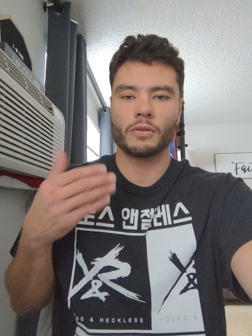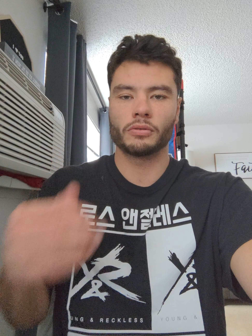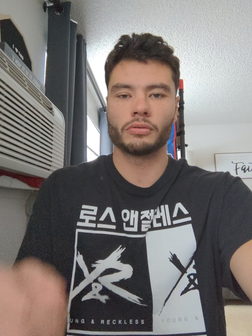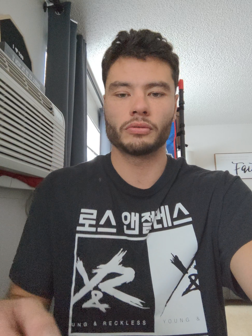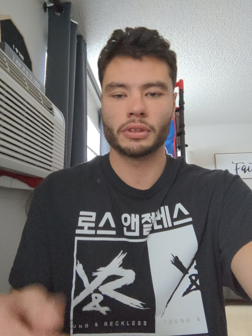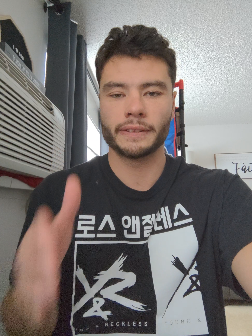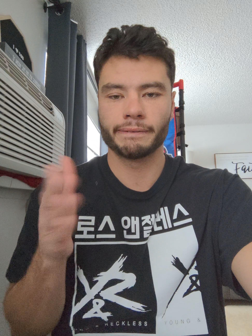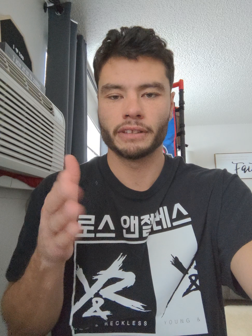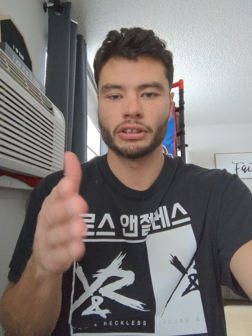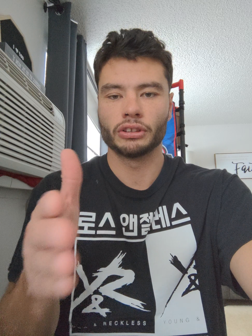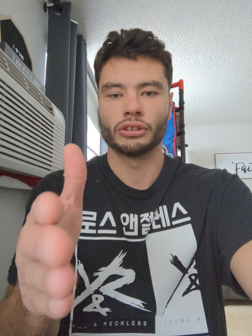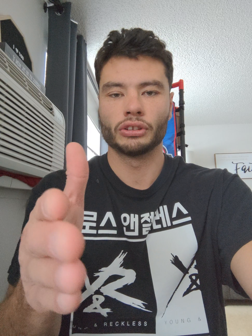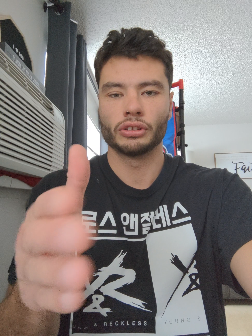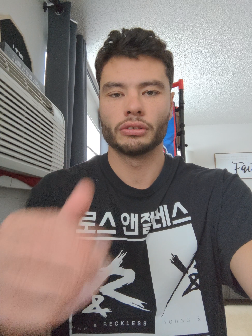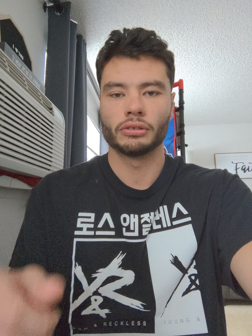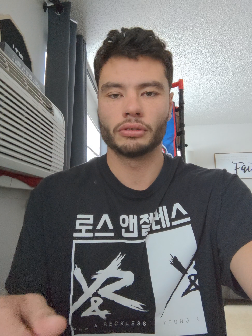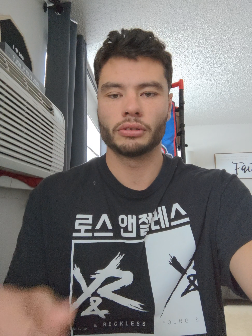fish